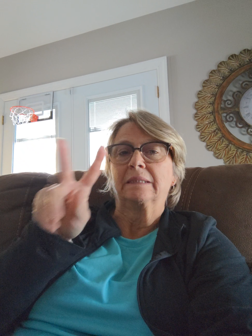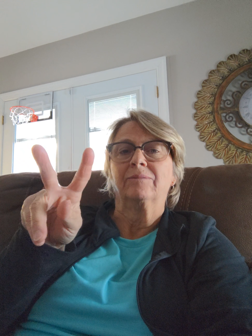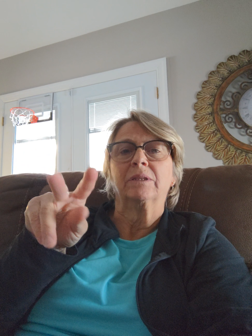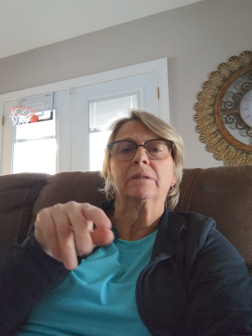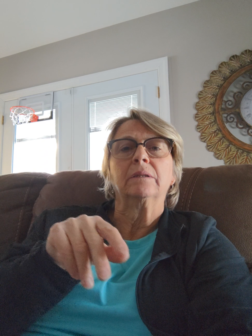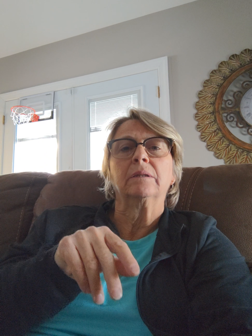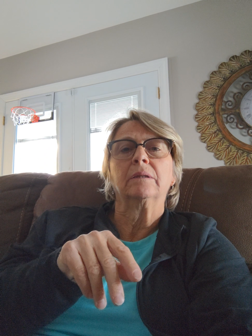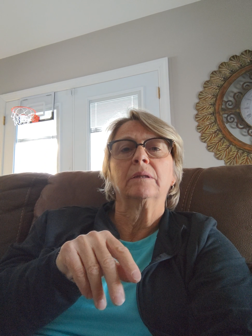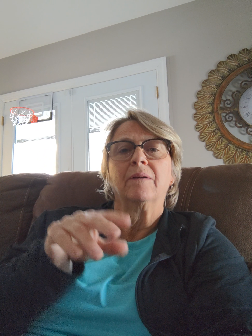TV